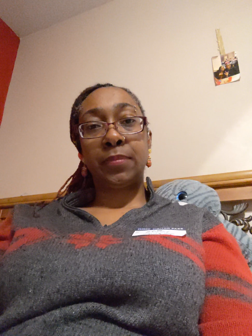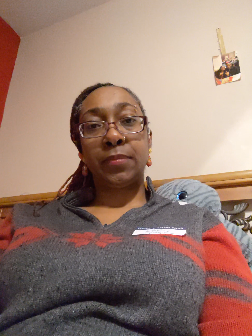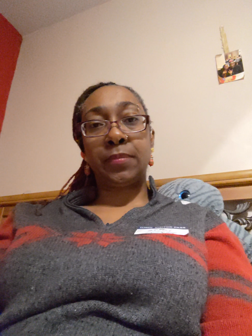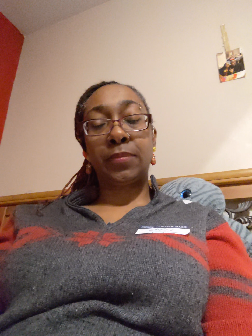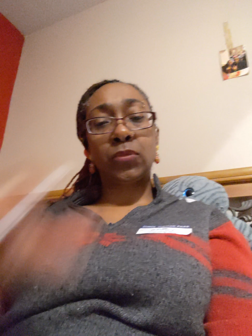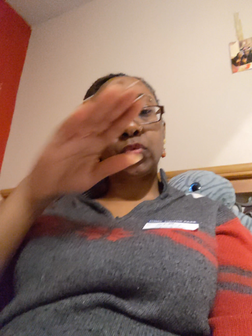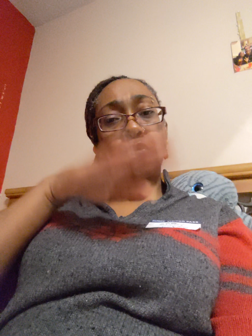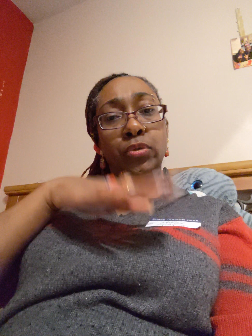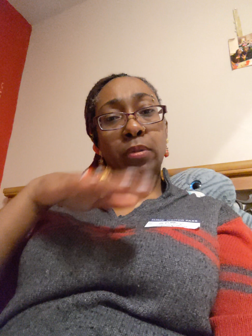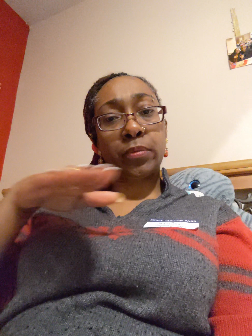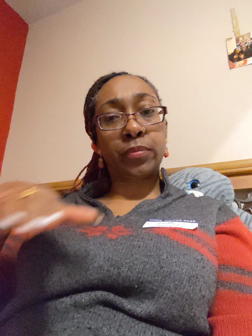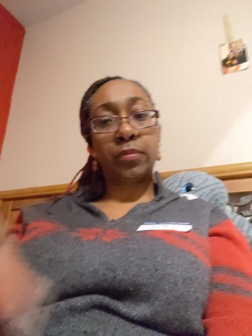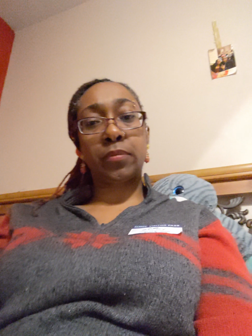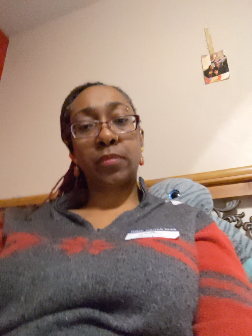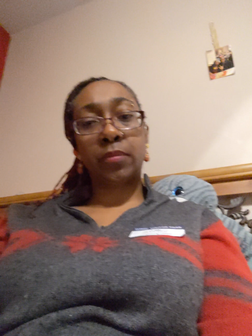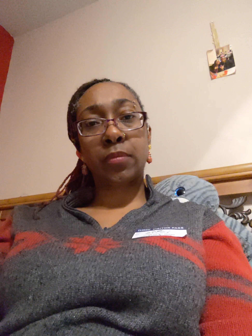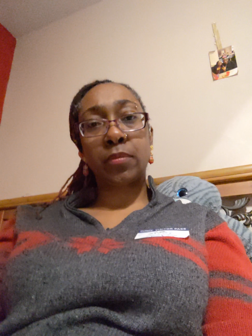child